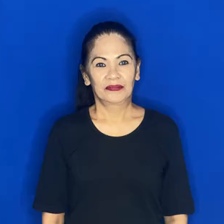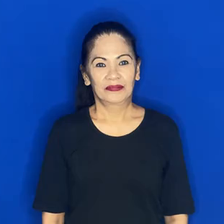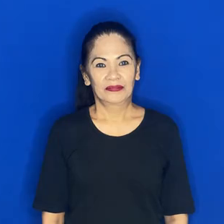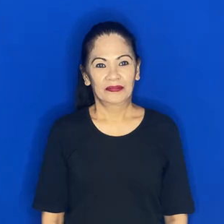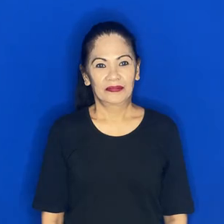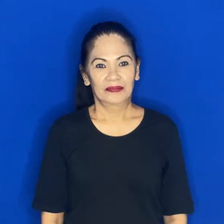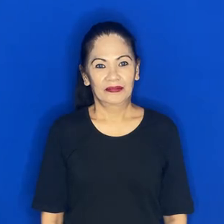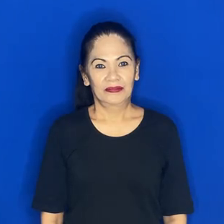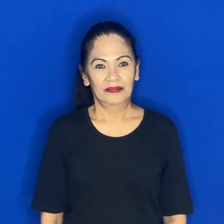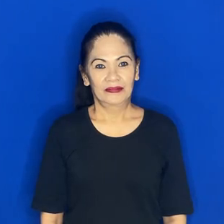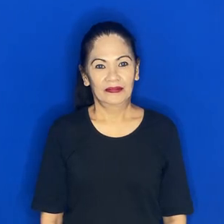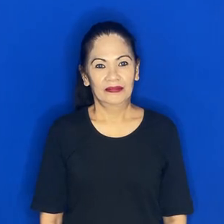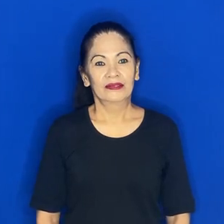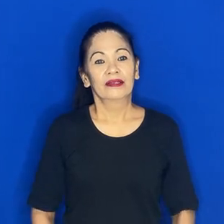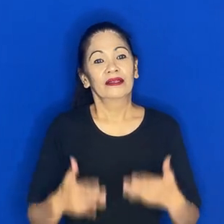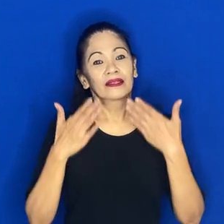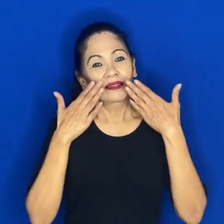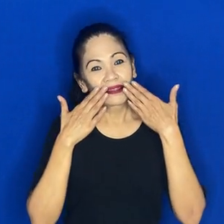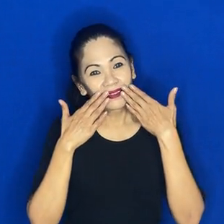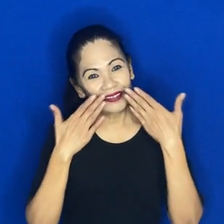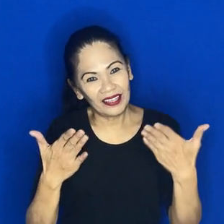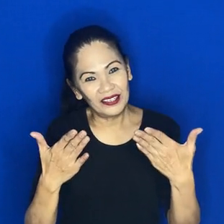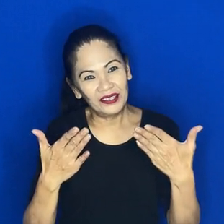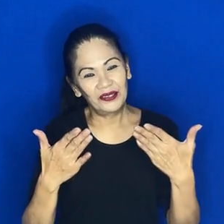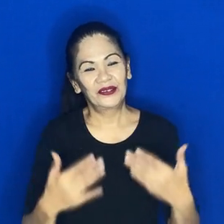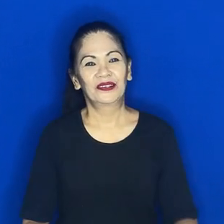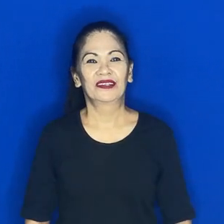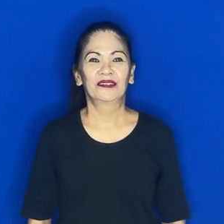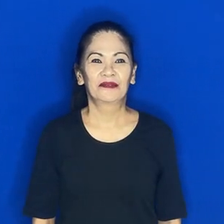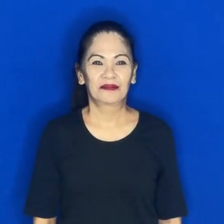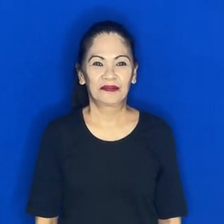thank you